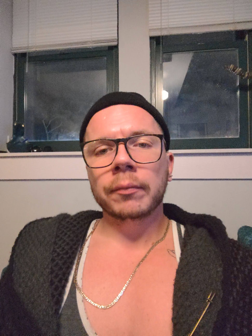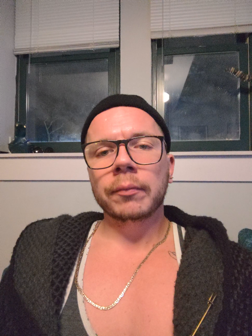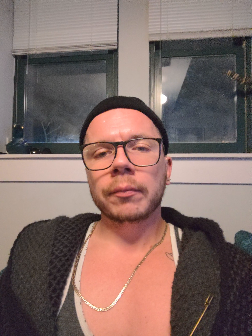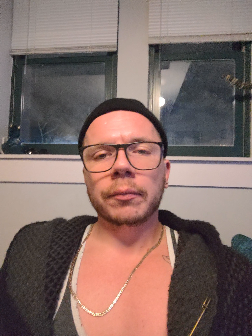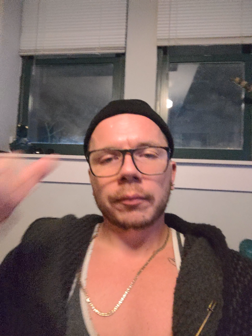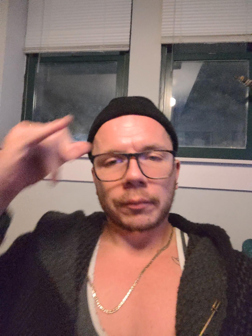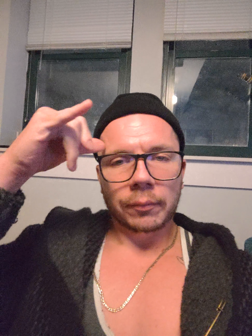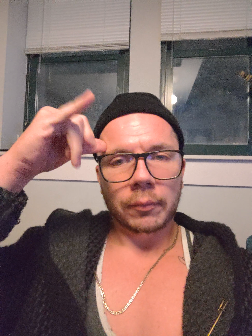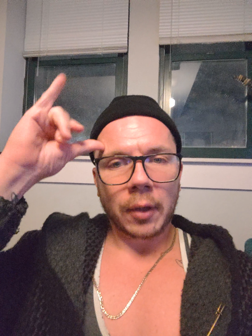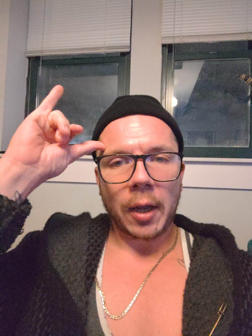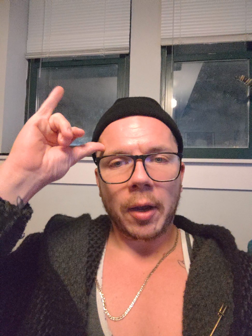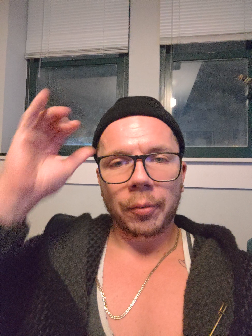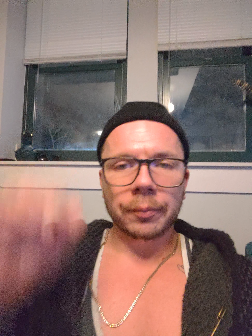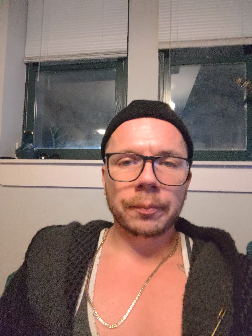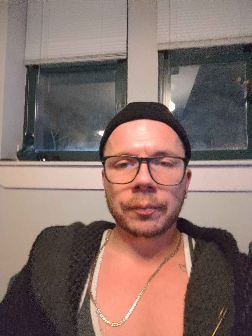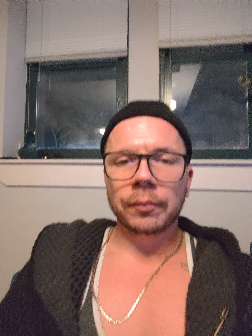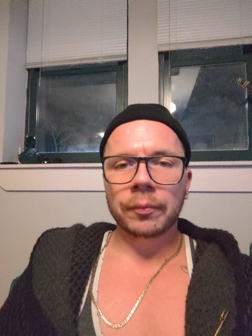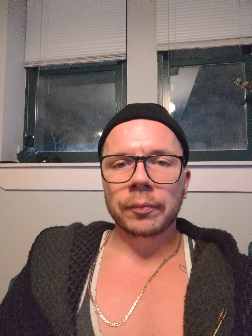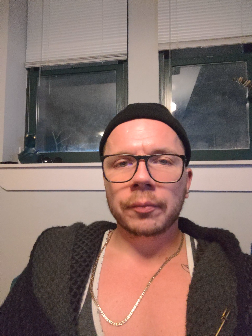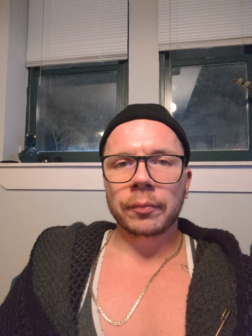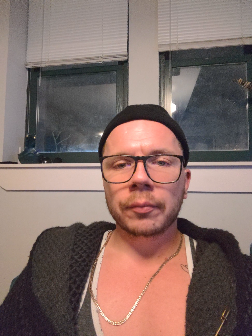cow